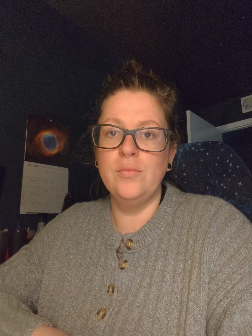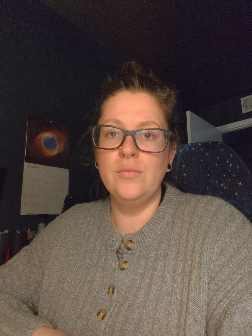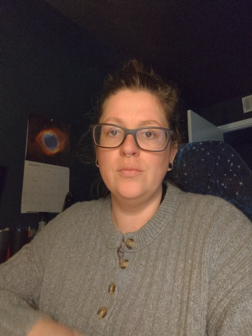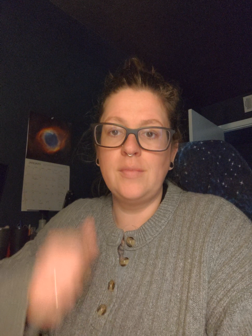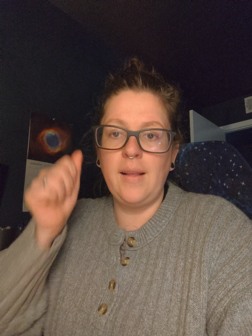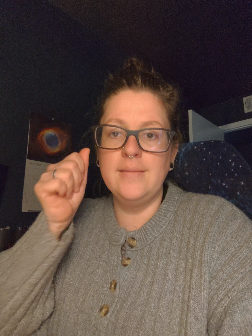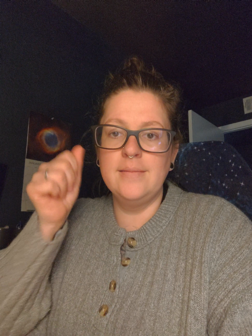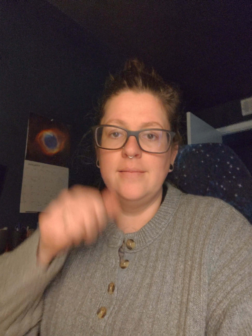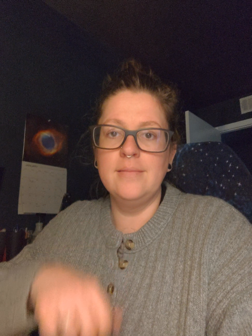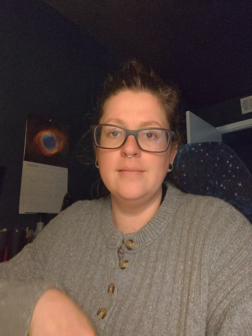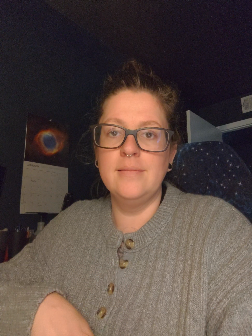aunt